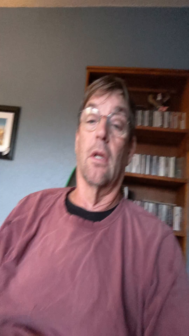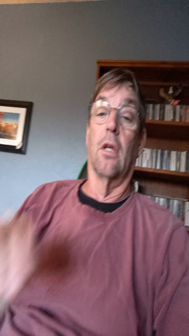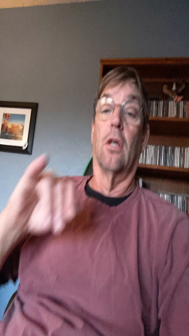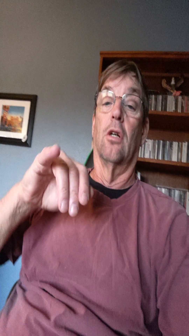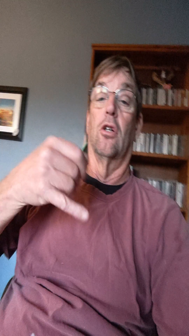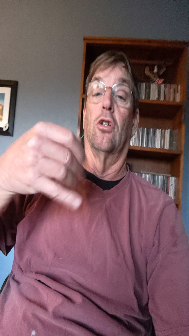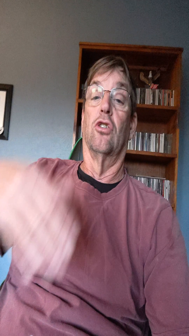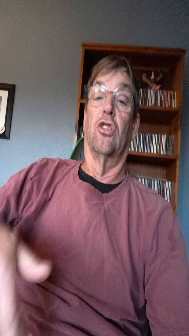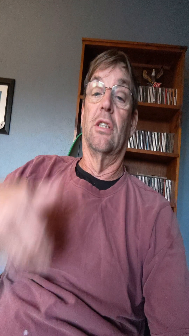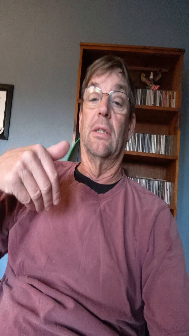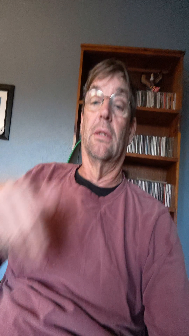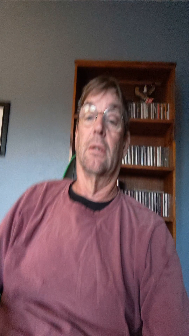jeans